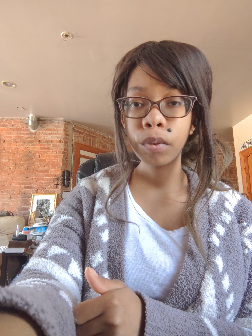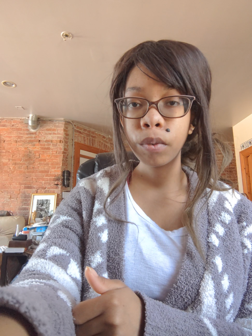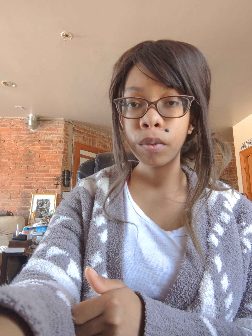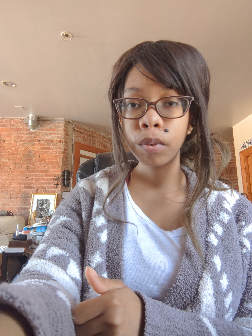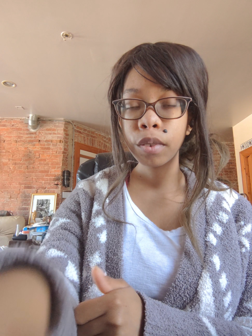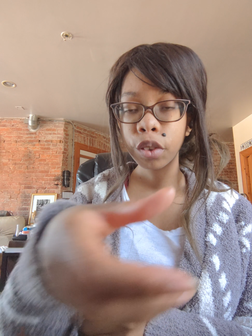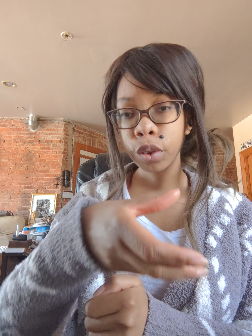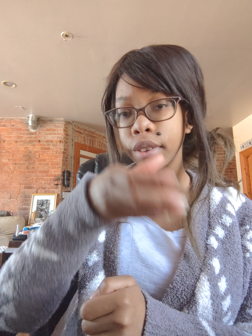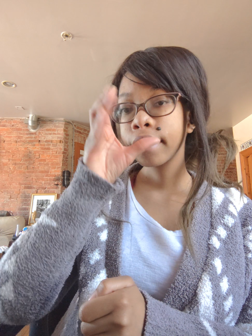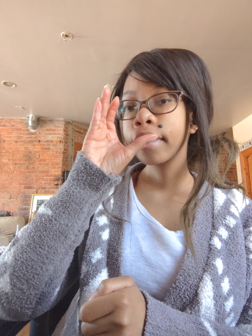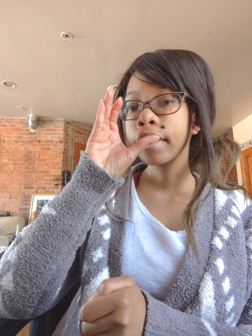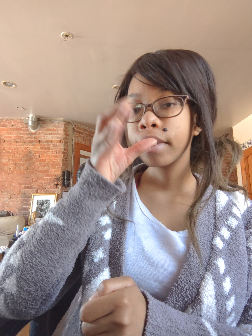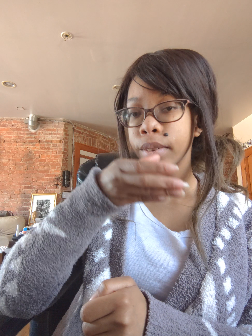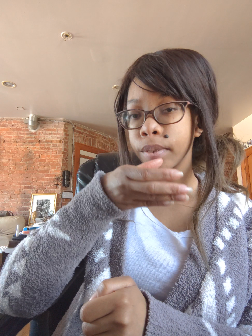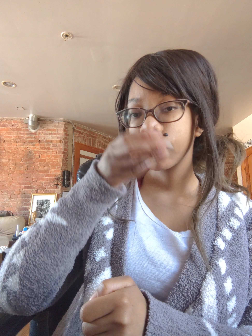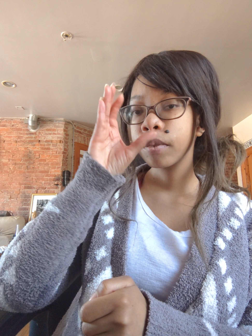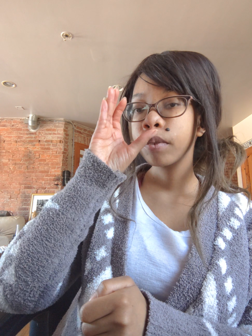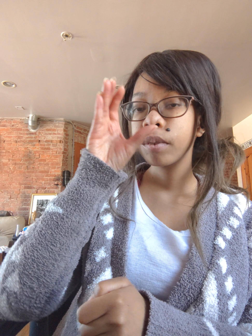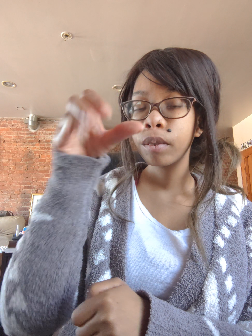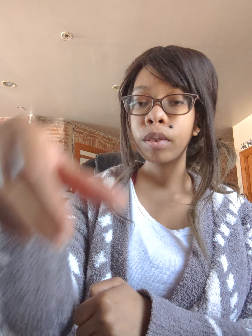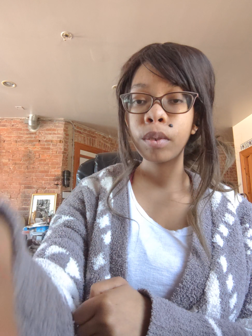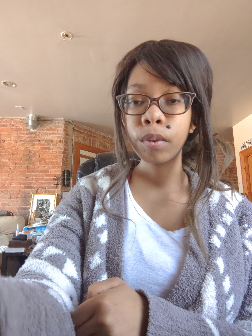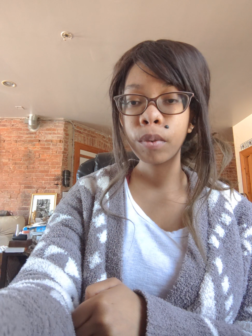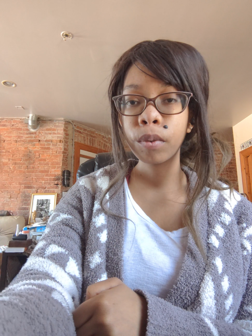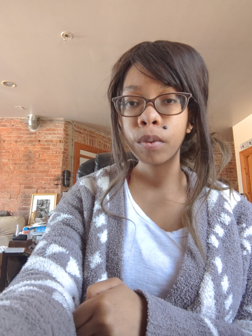drink